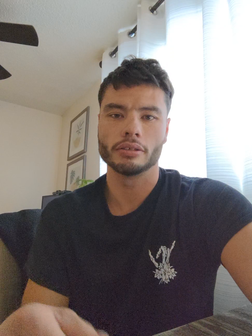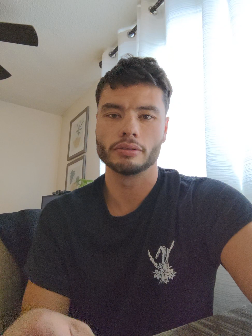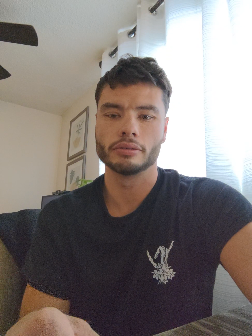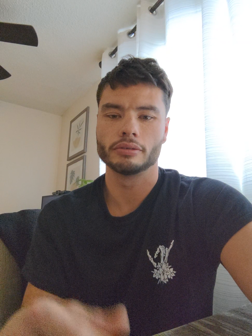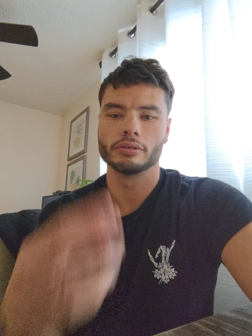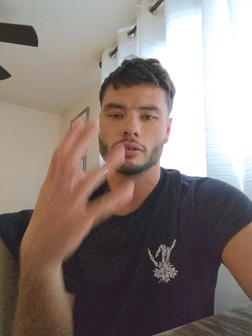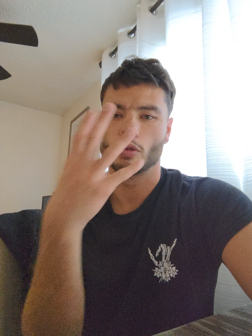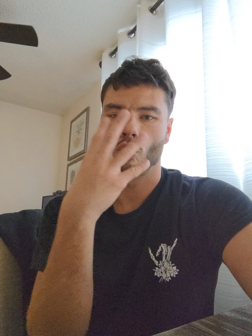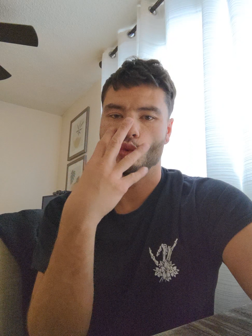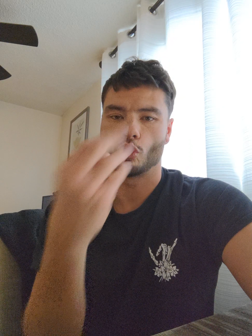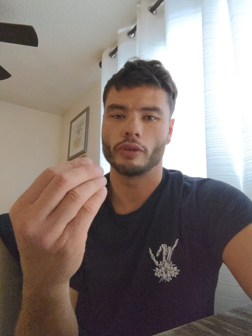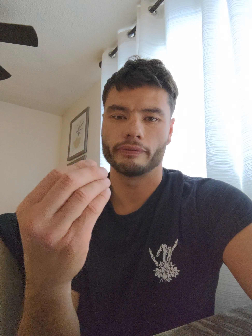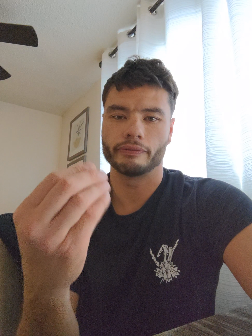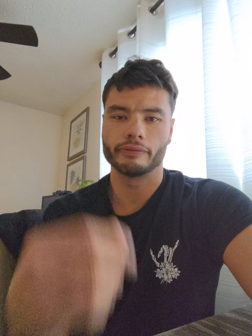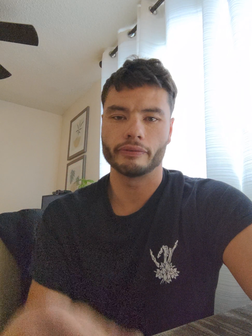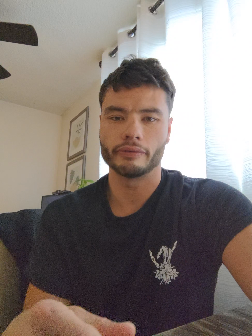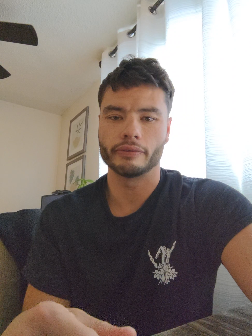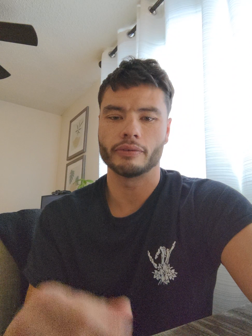wolf